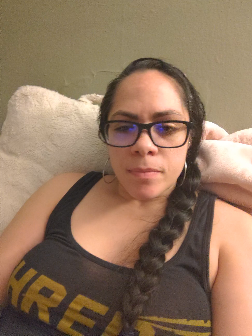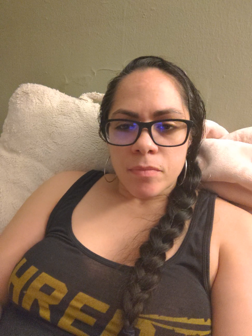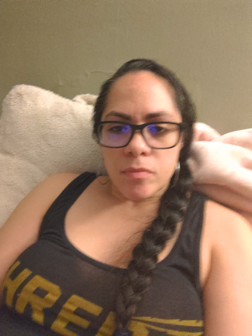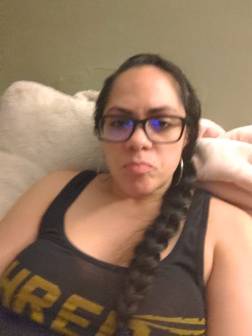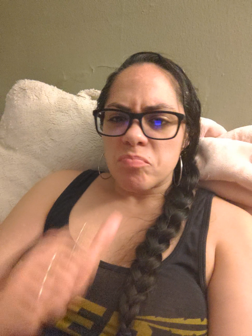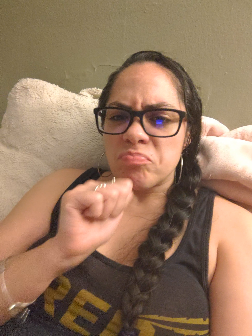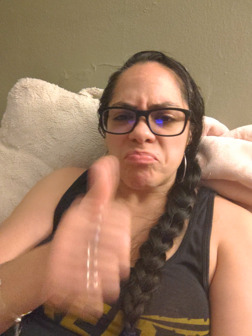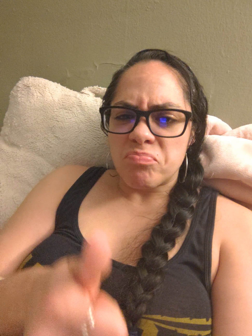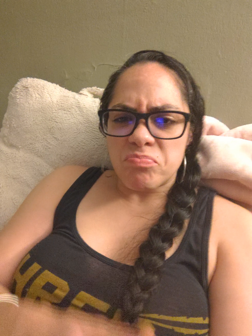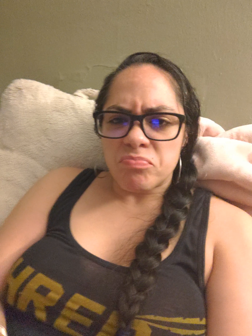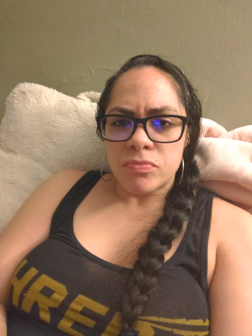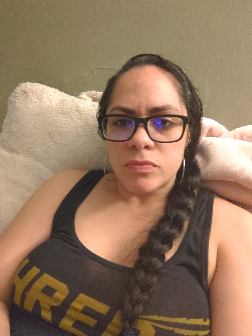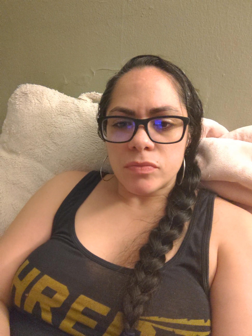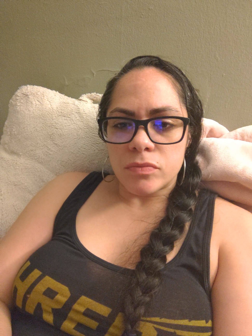not